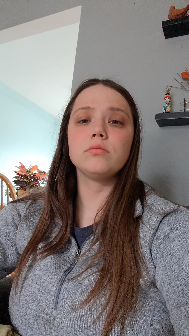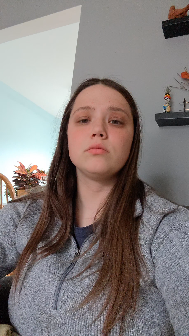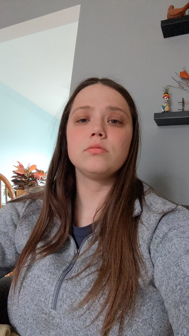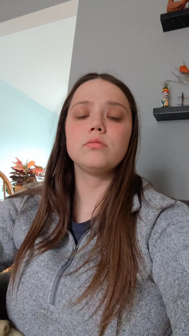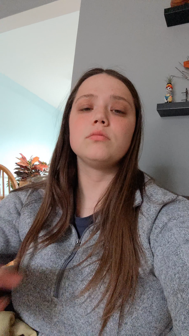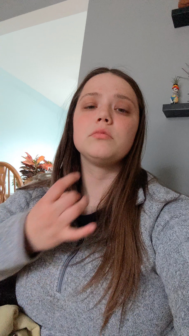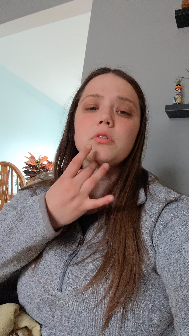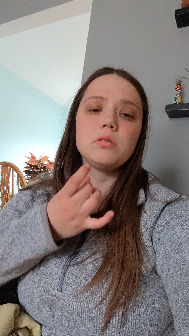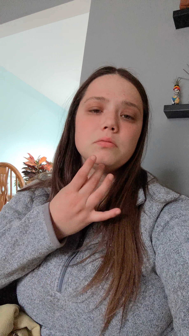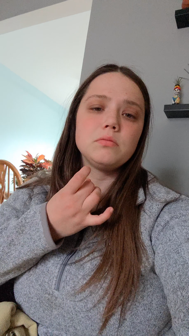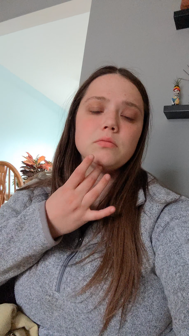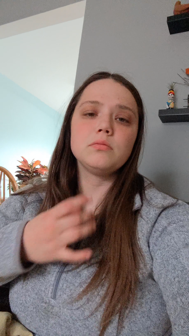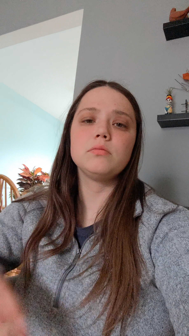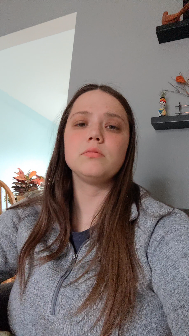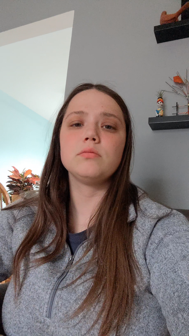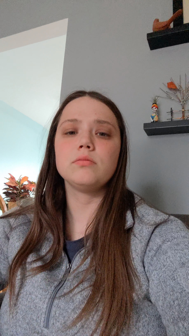light bulb